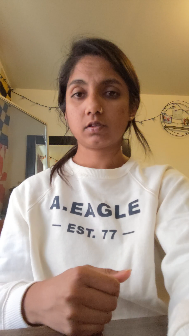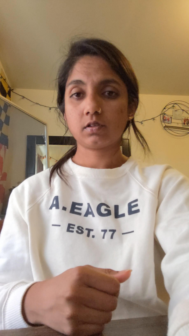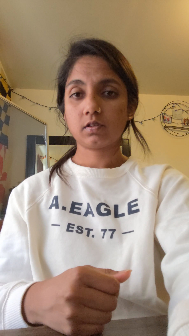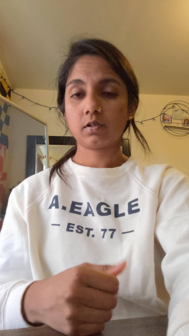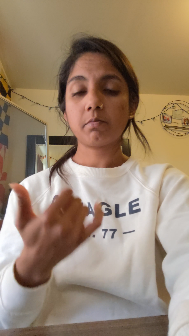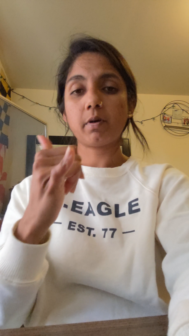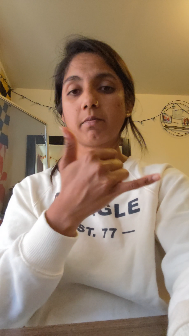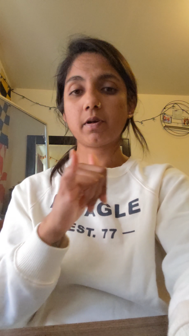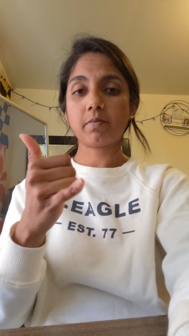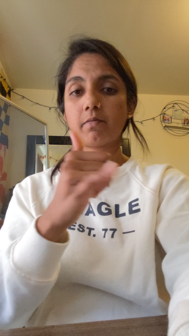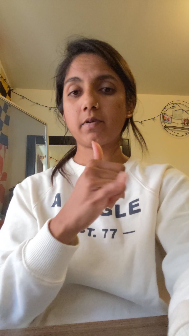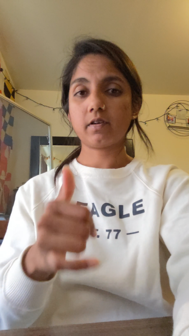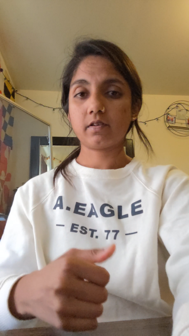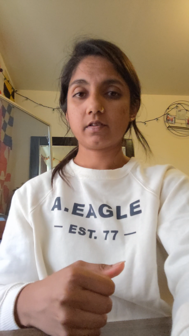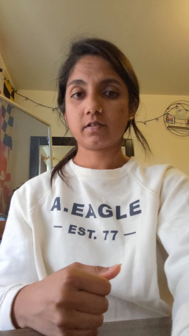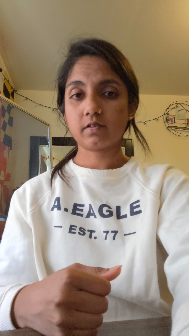play